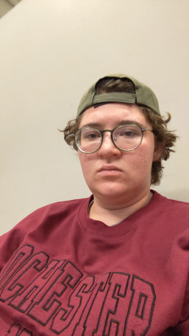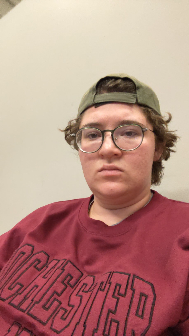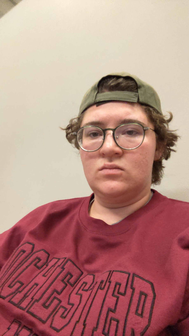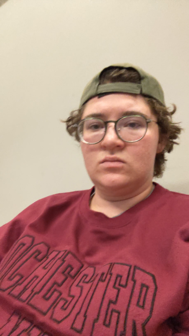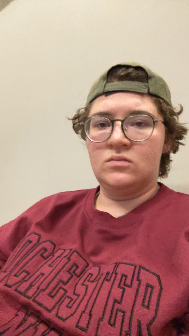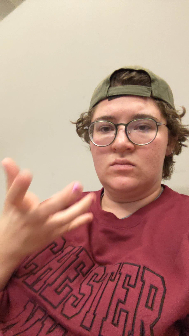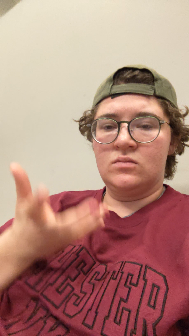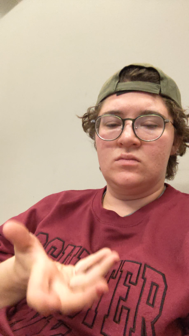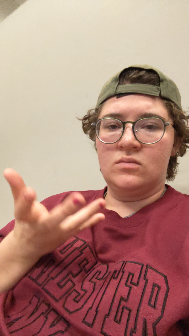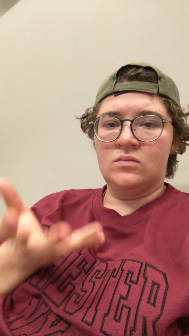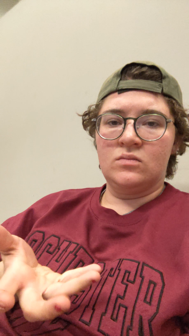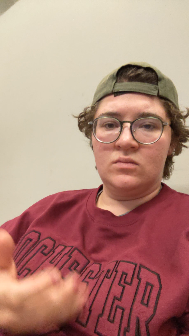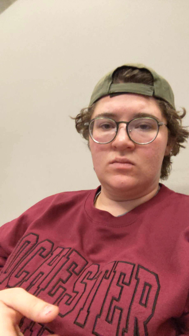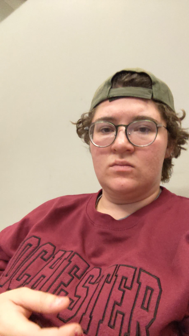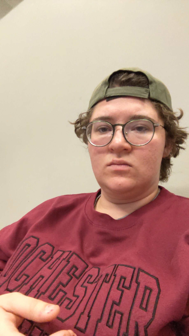heavy